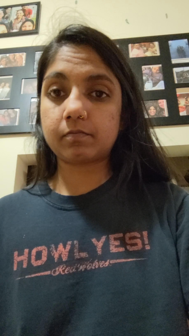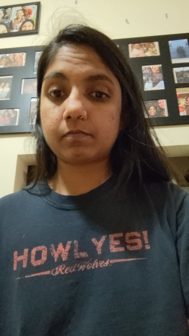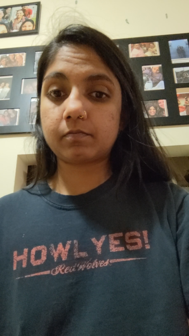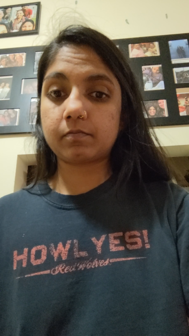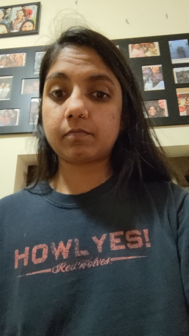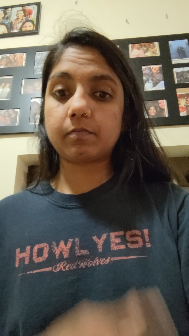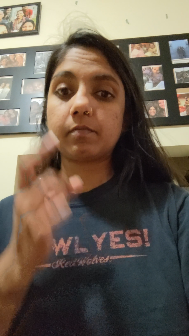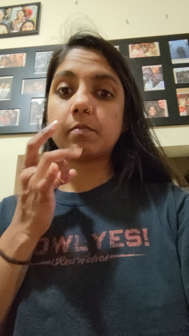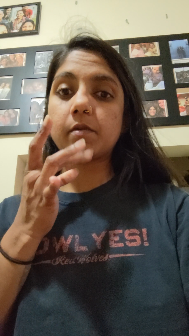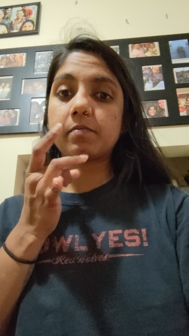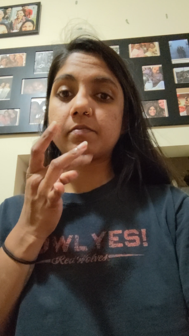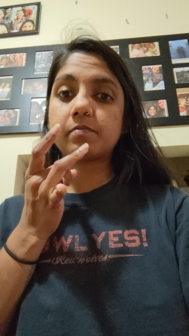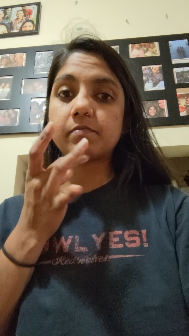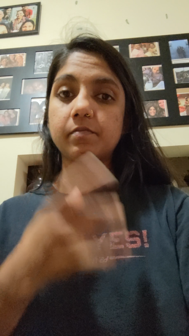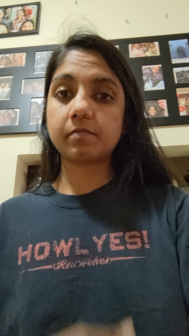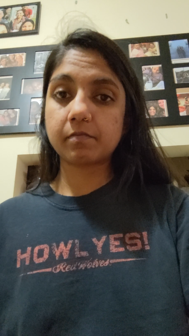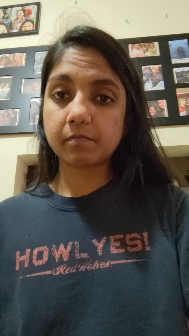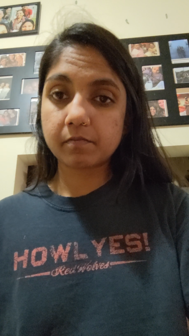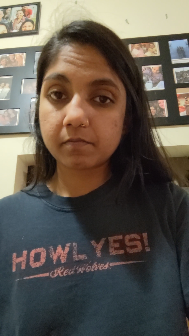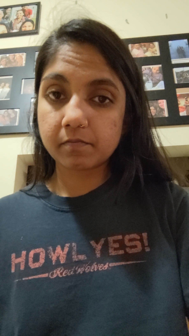light bulb